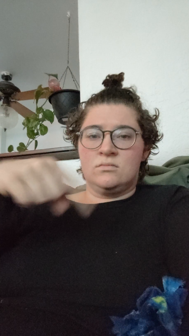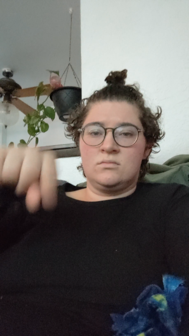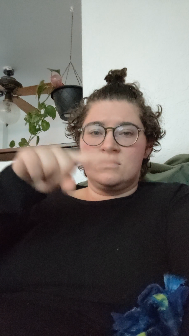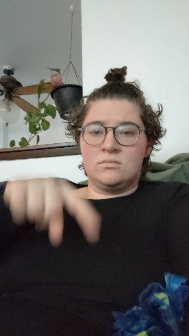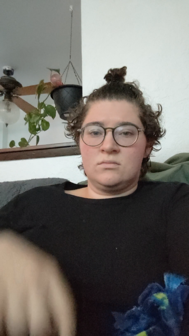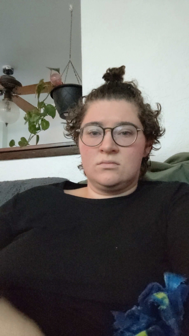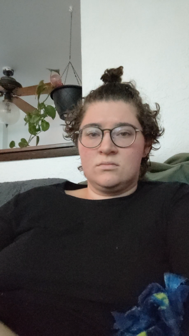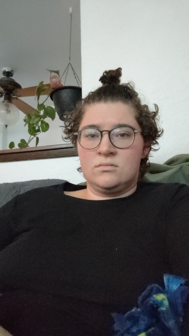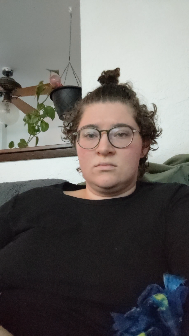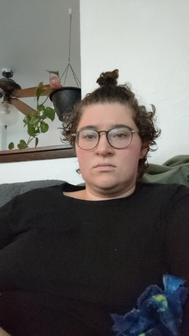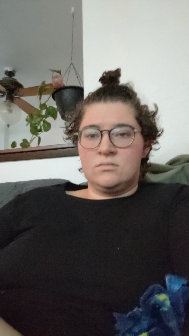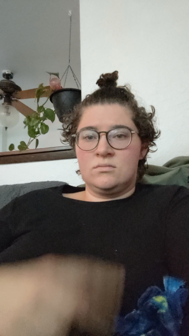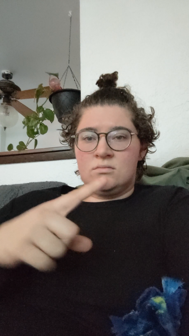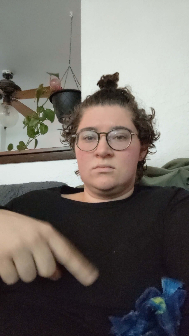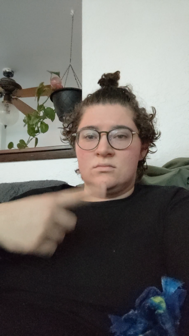about